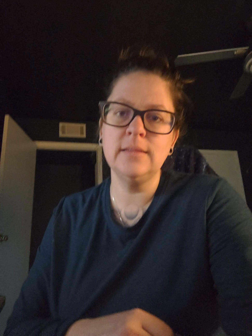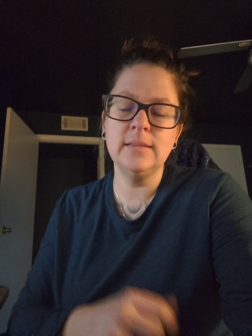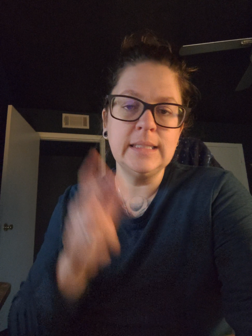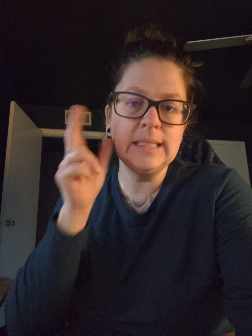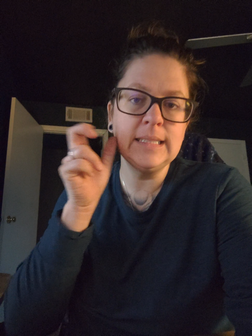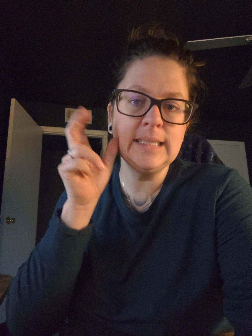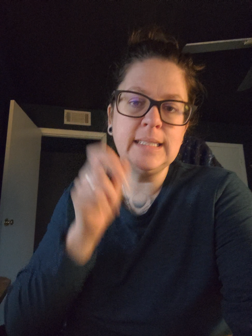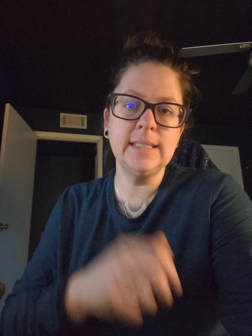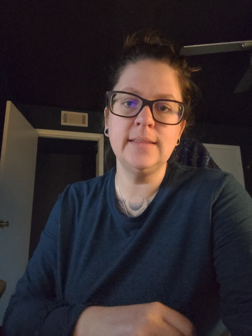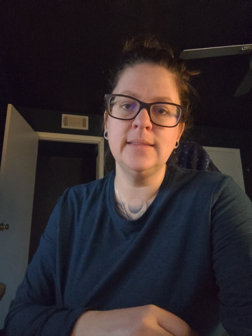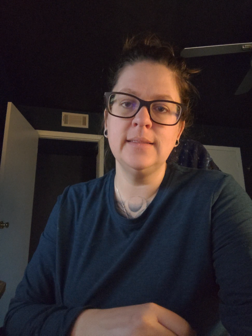listen